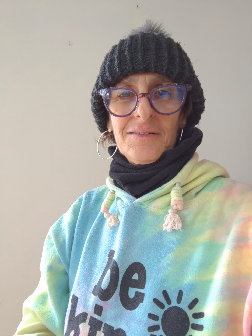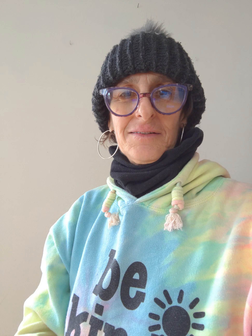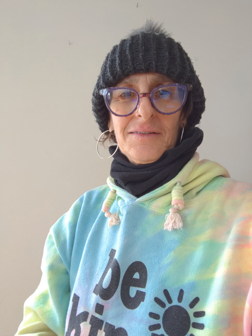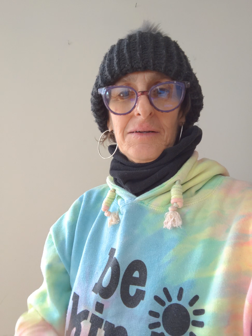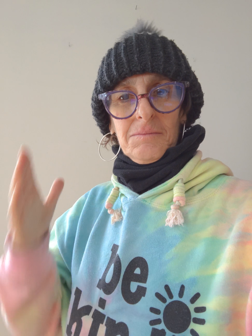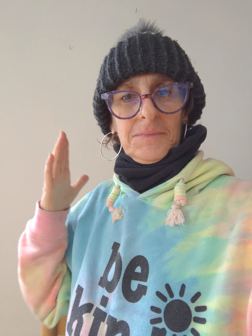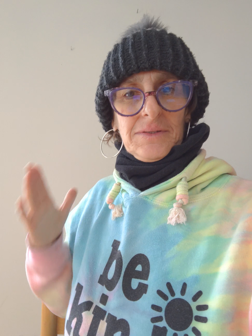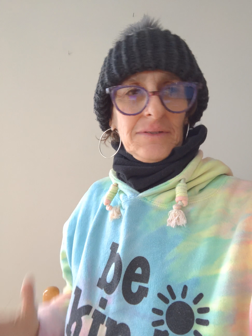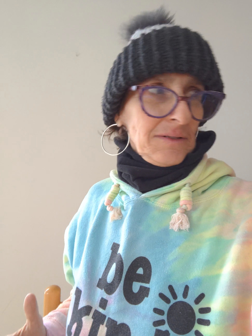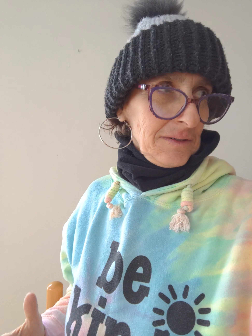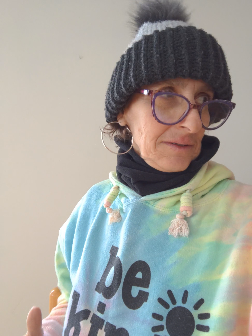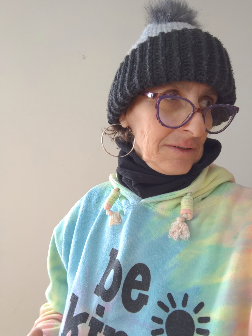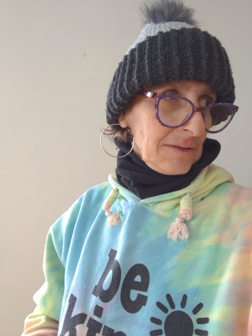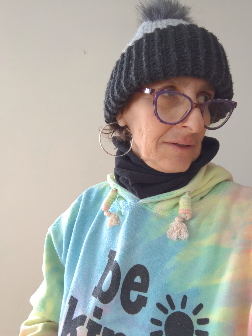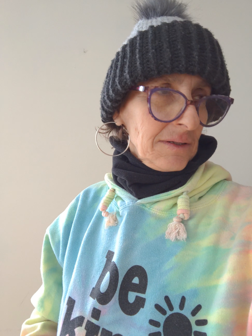beside